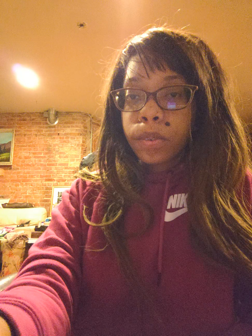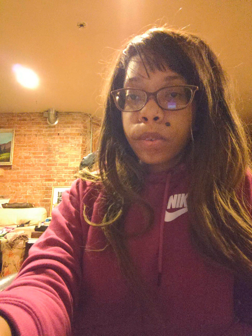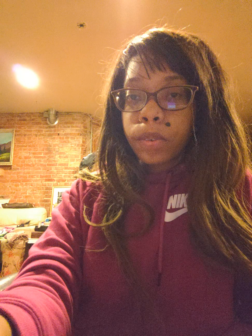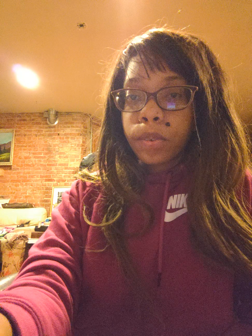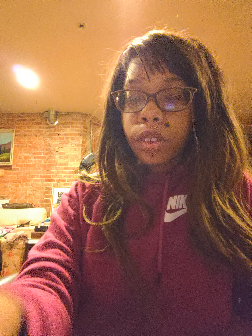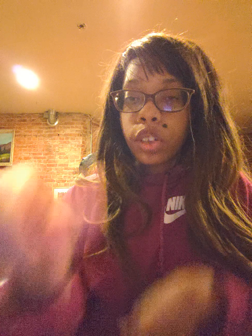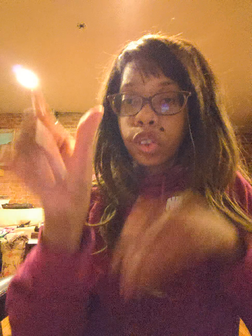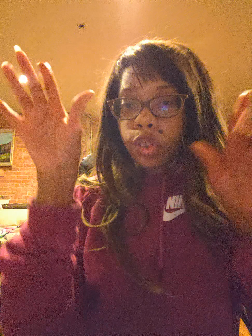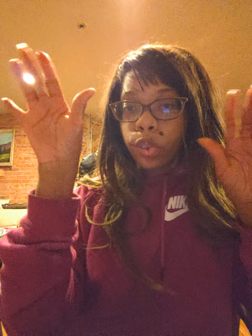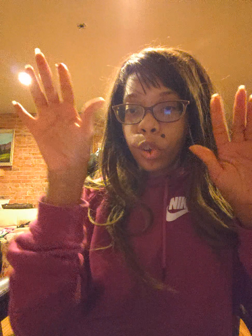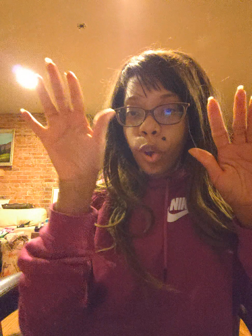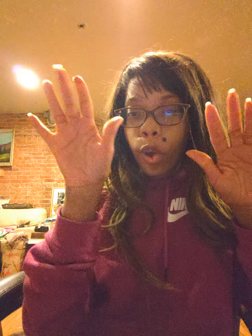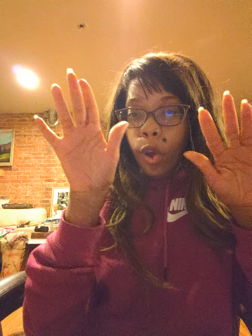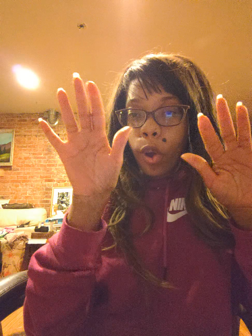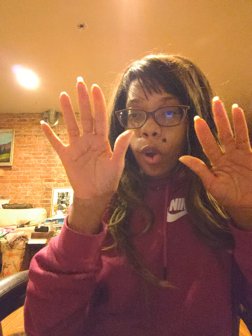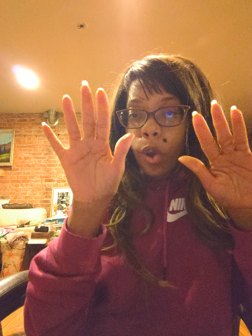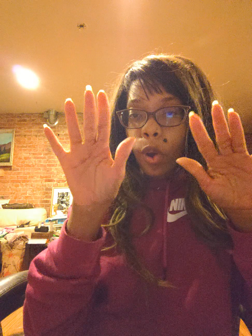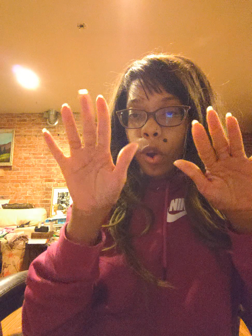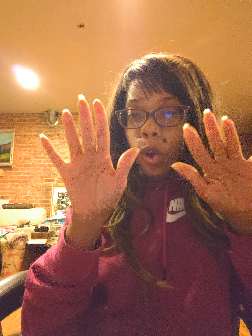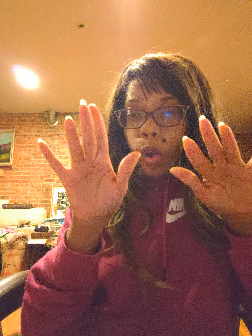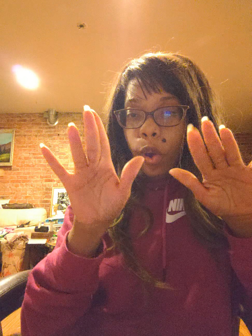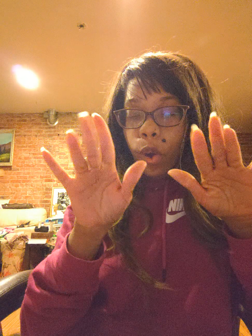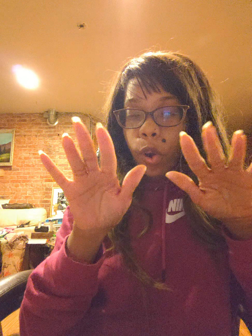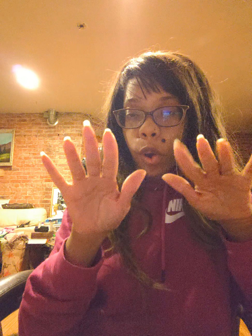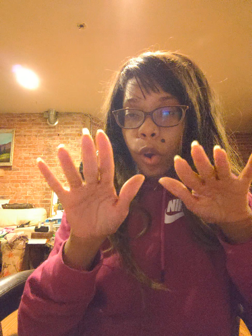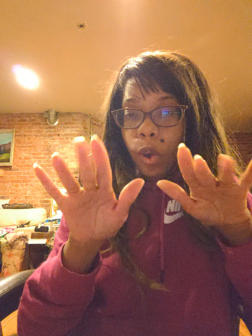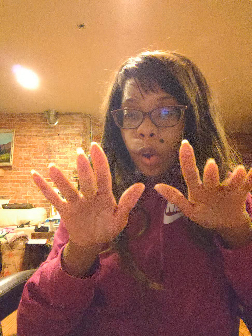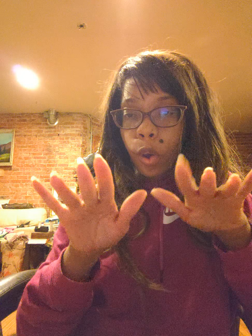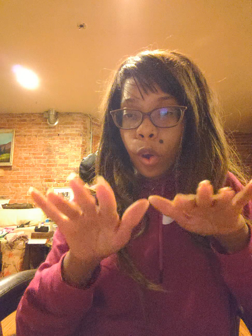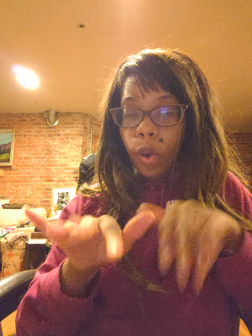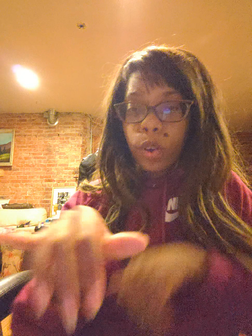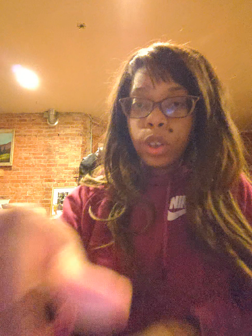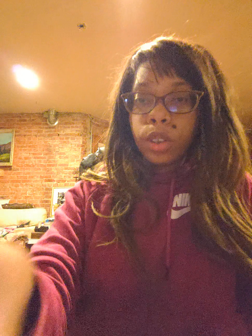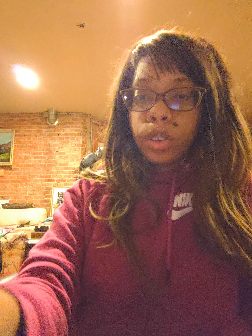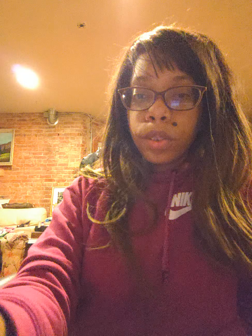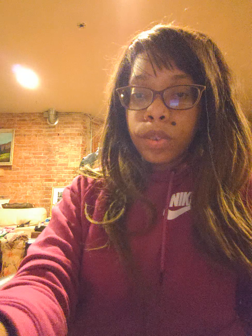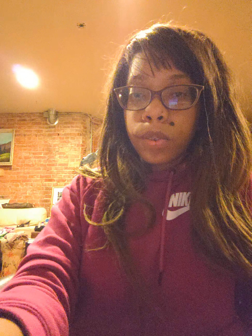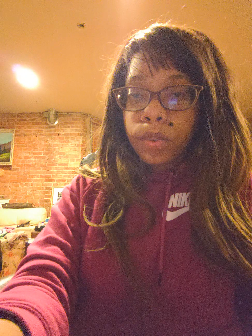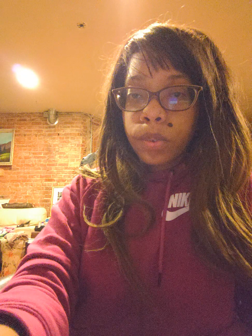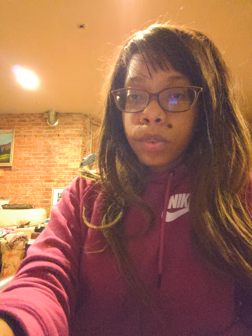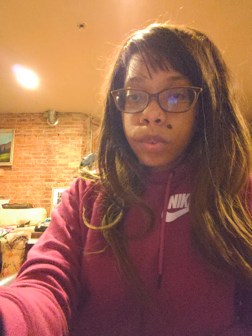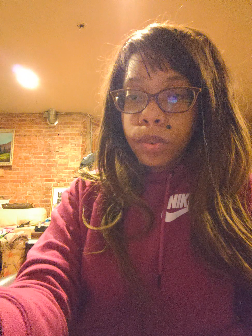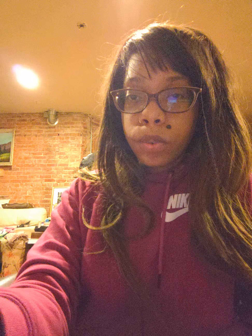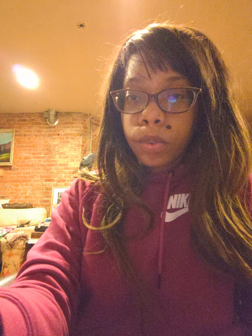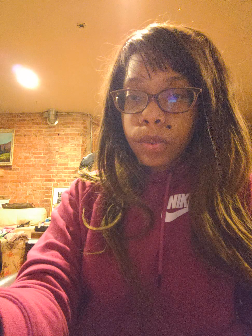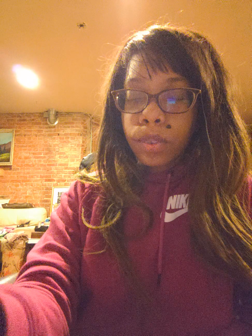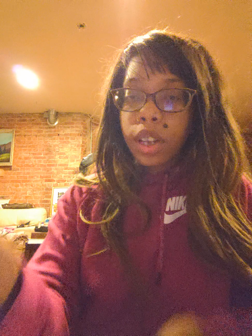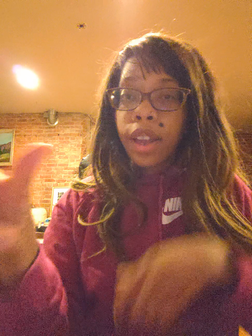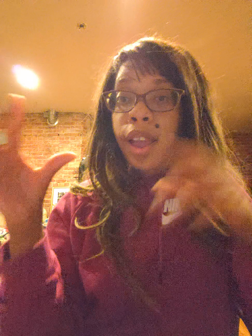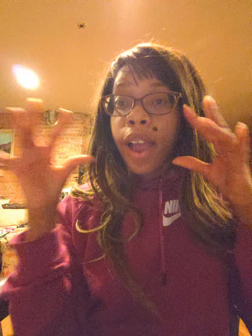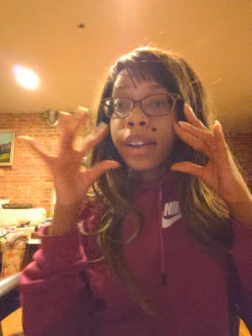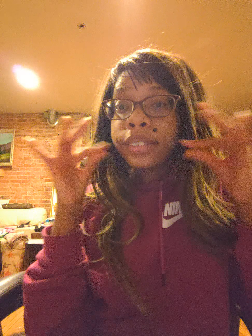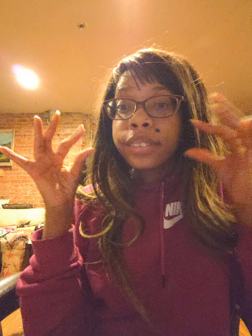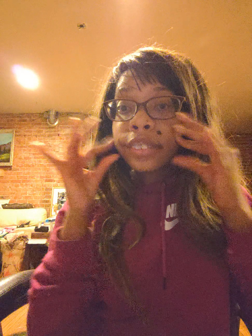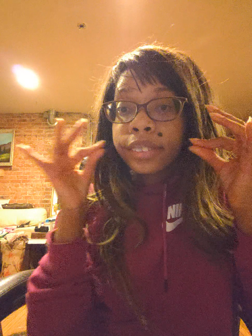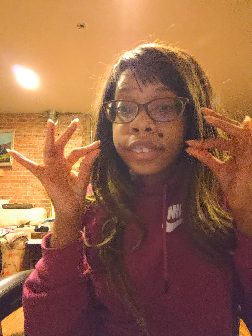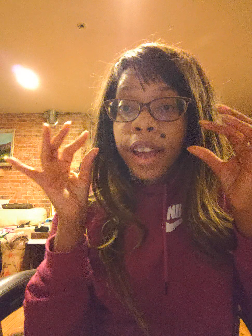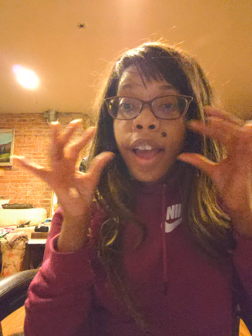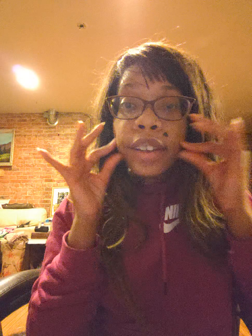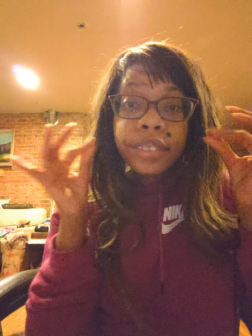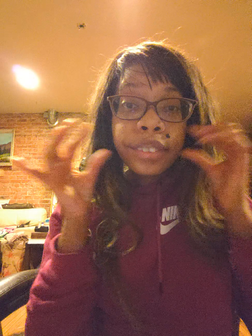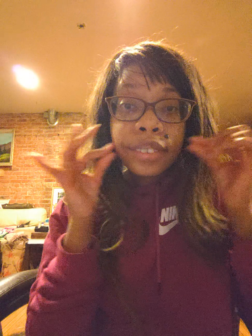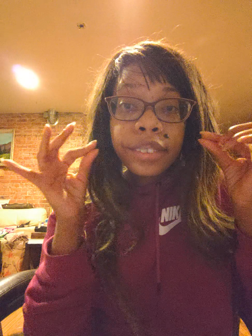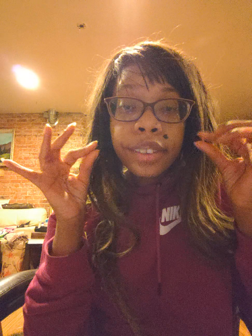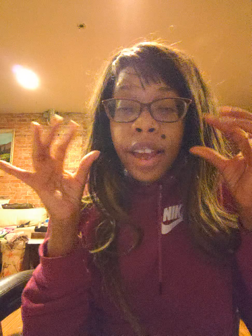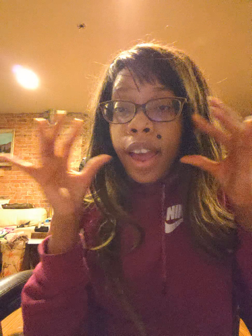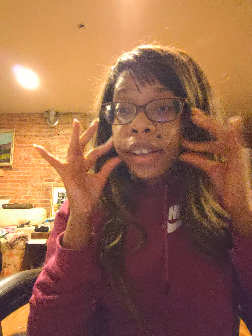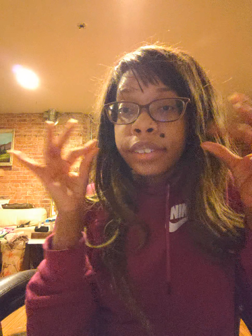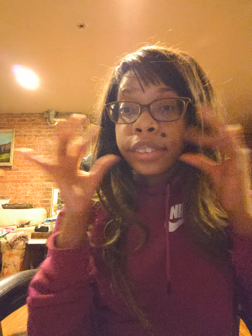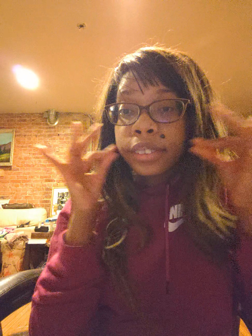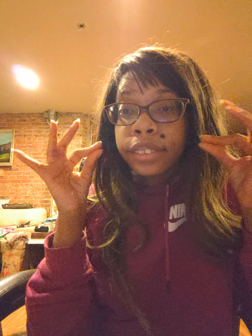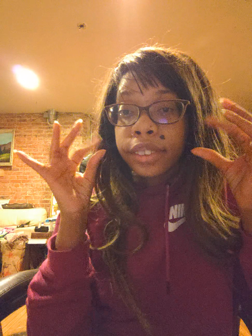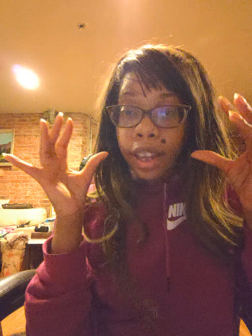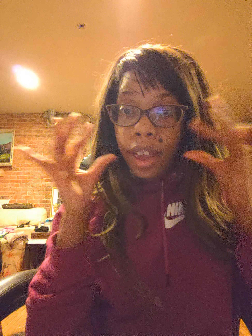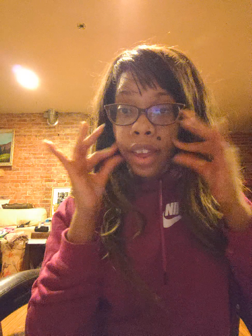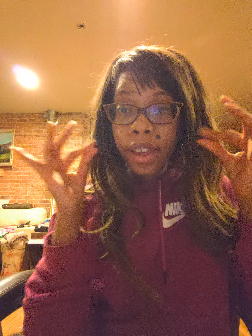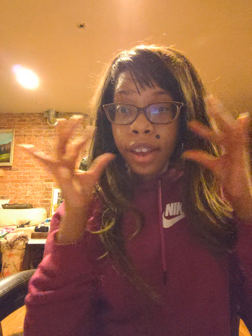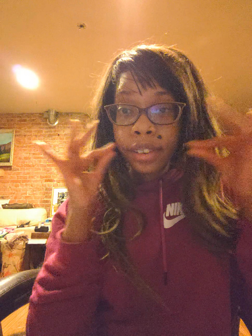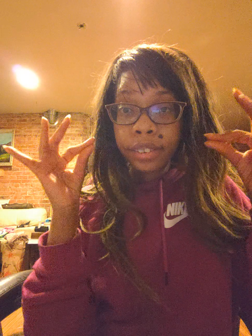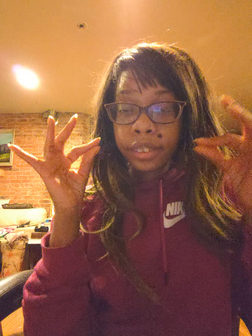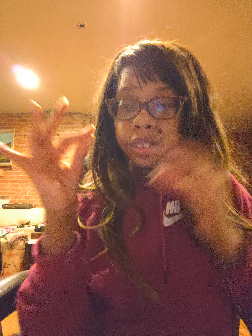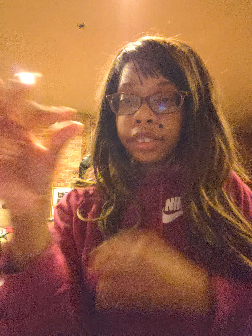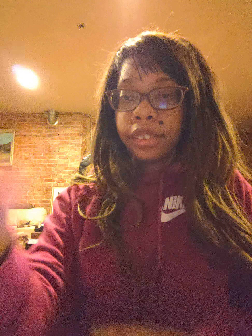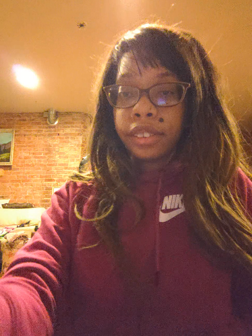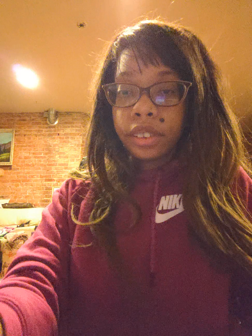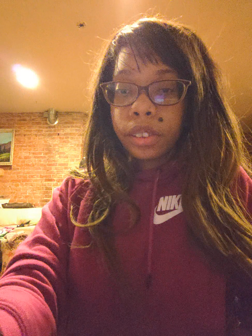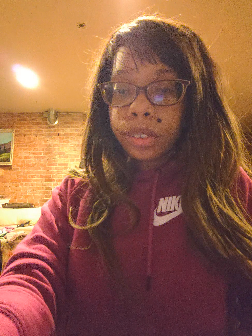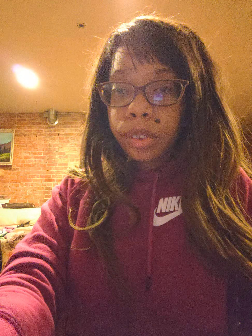cat